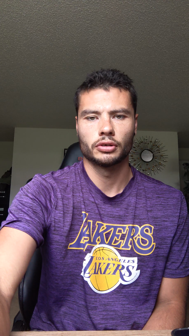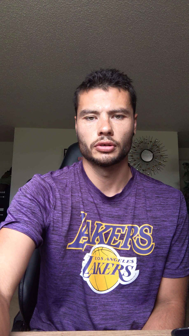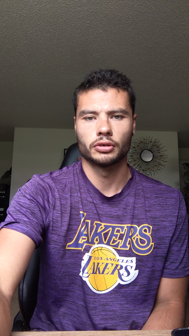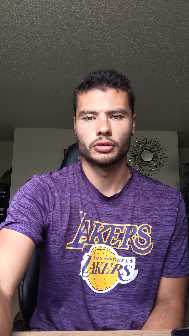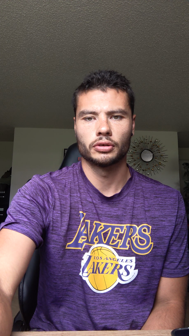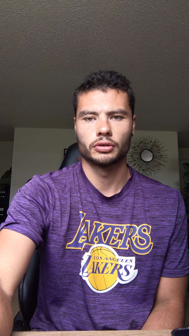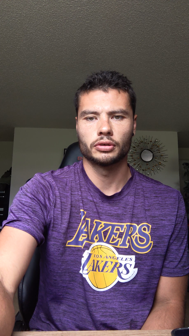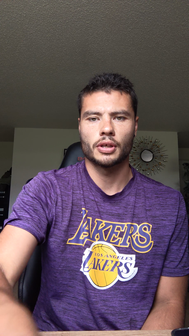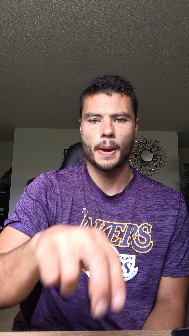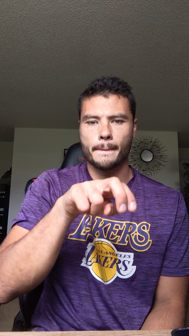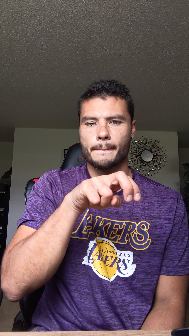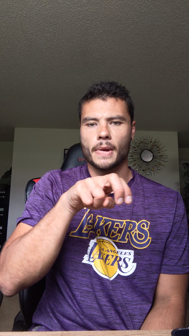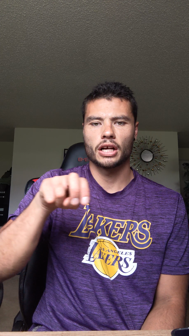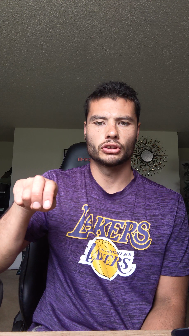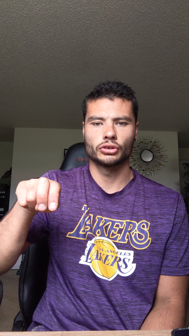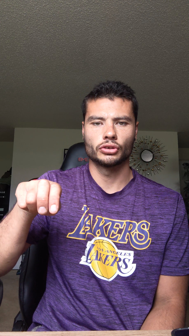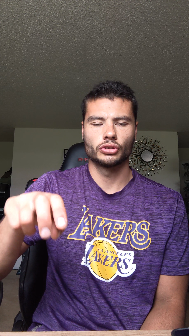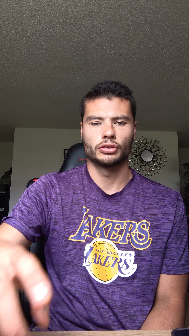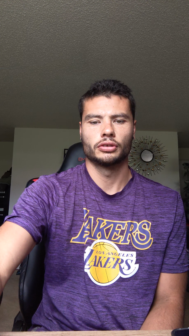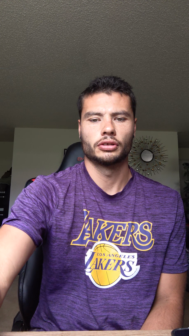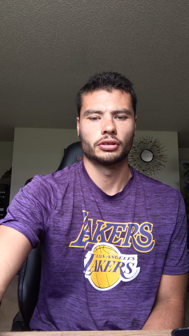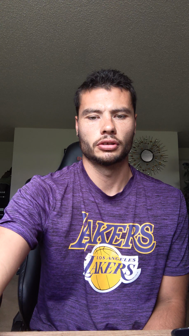bench